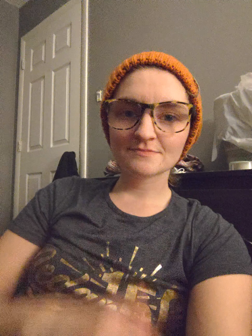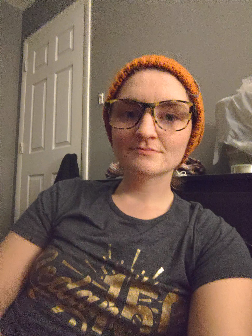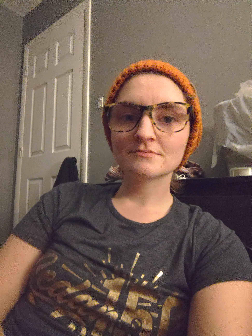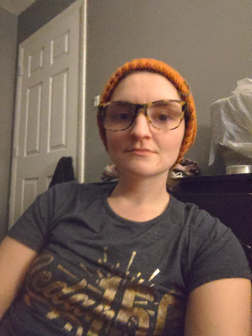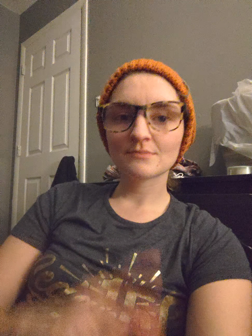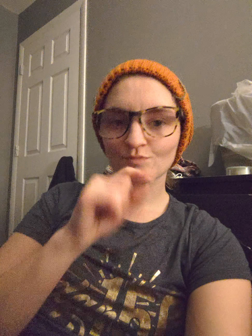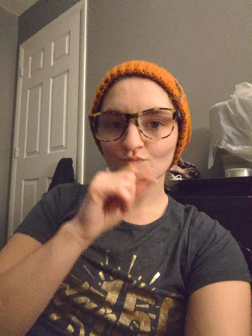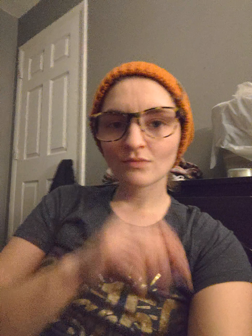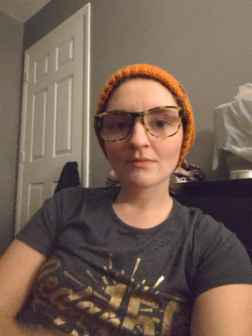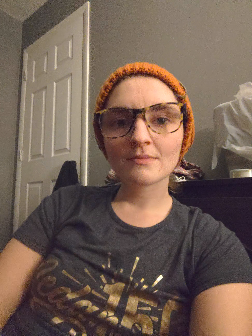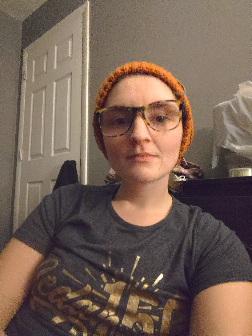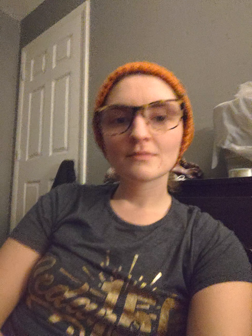hen